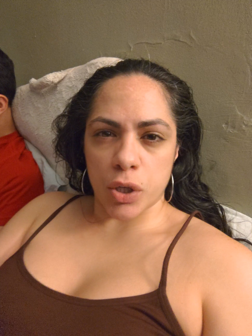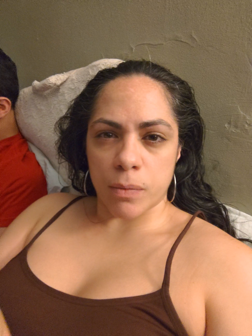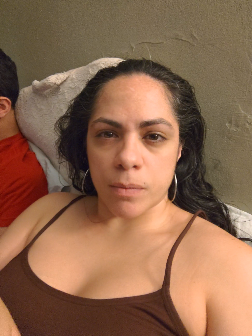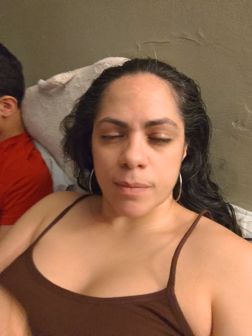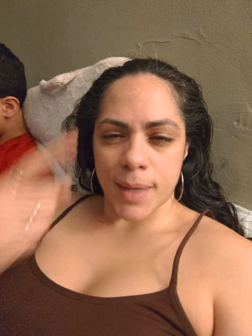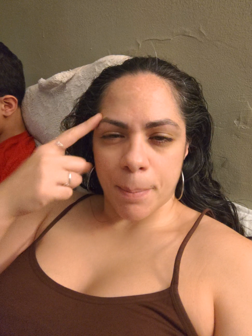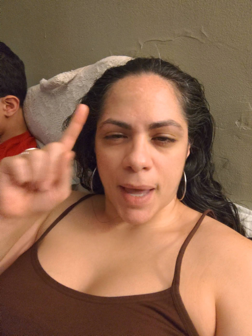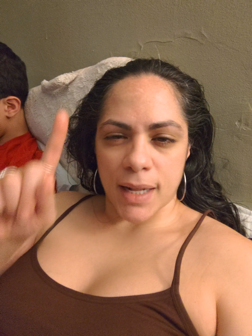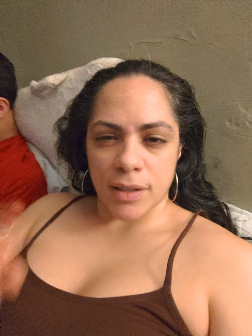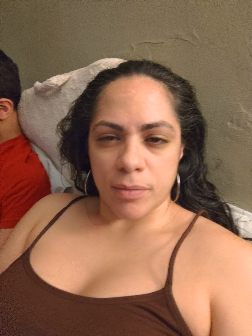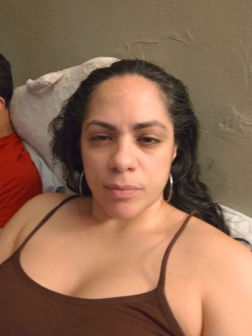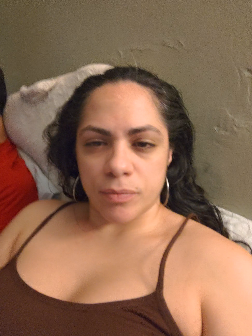penny